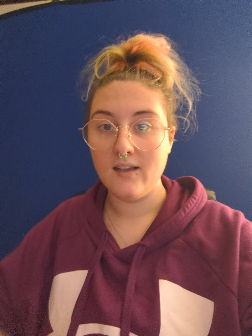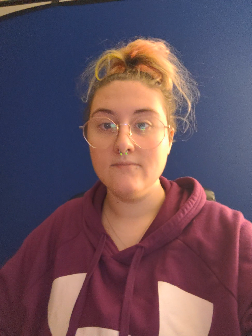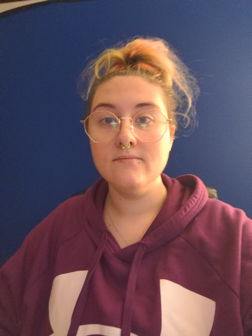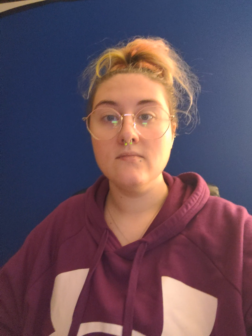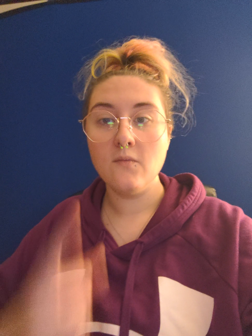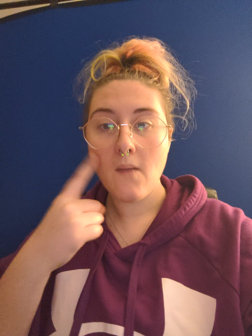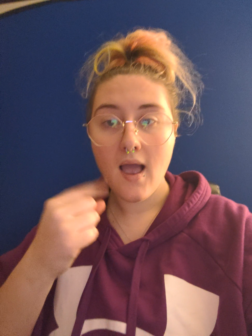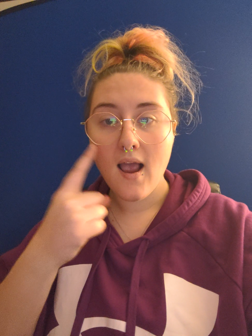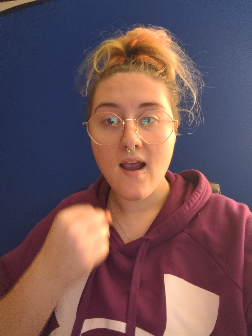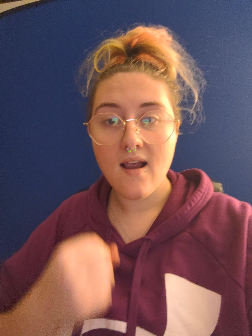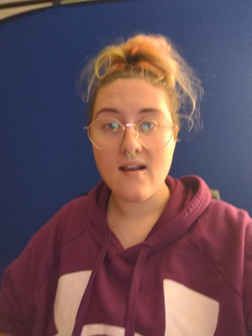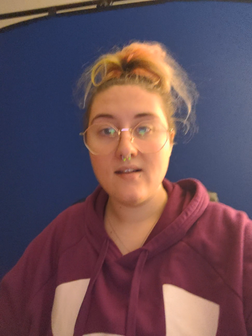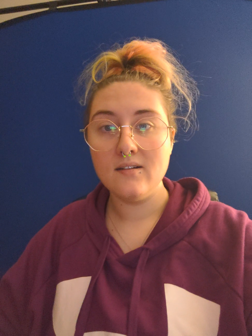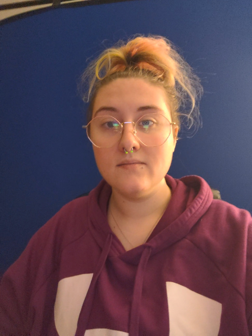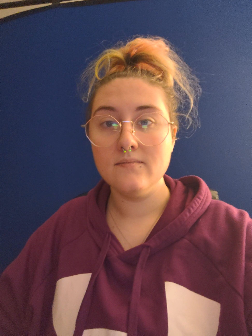cry